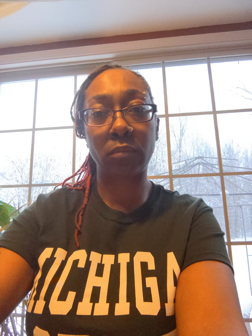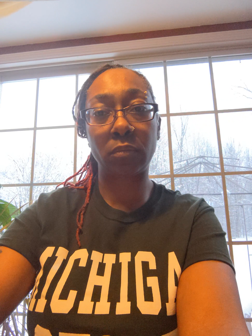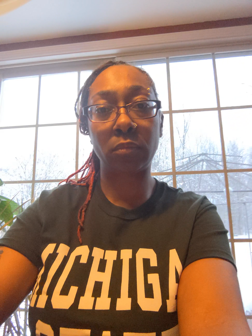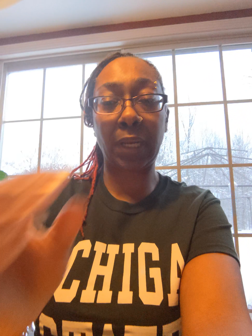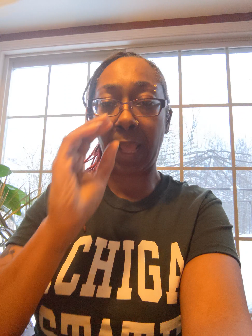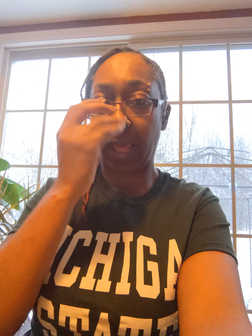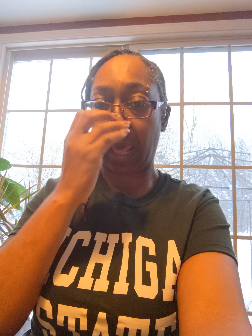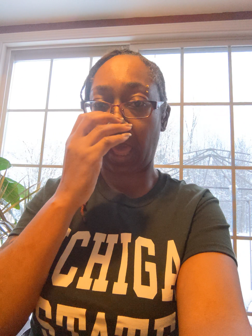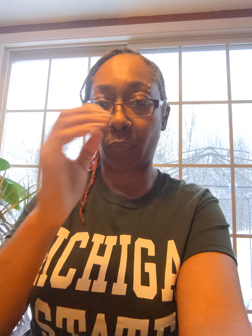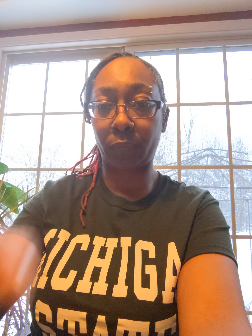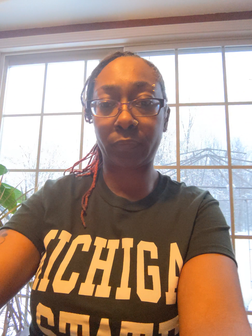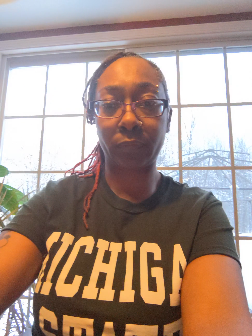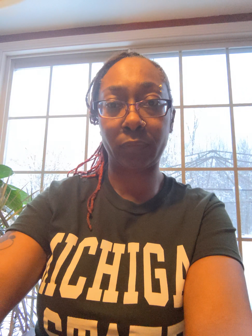clown